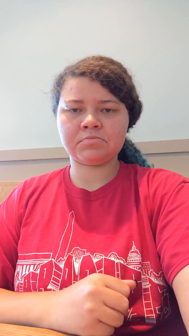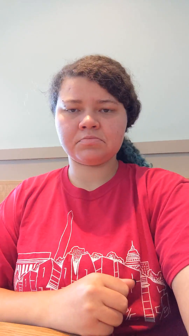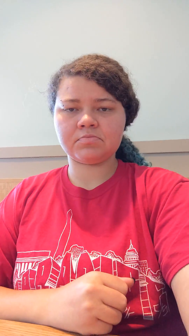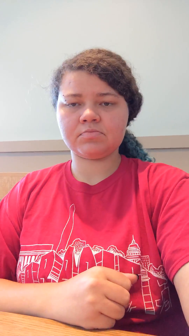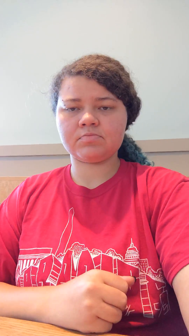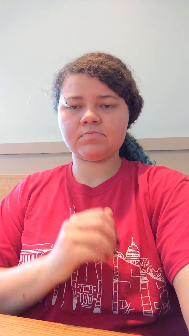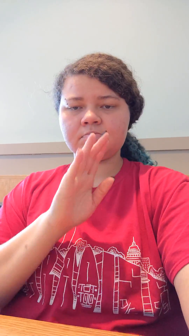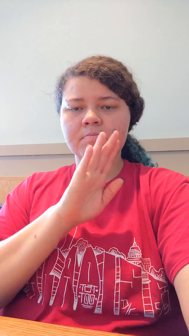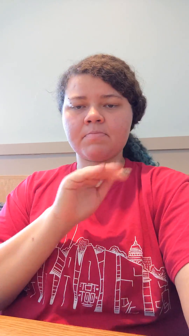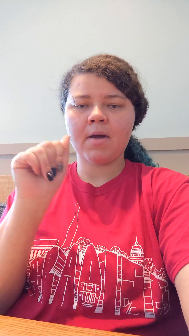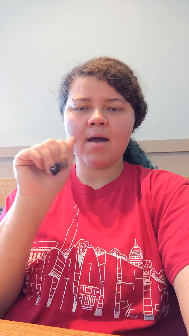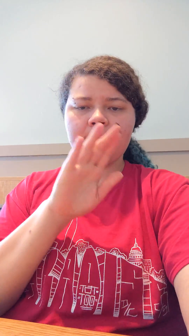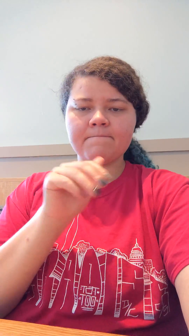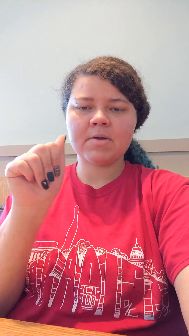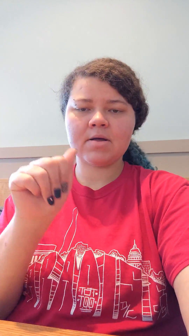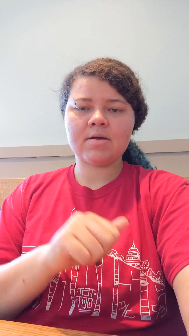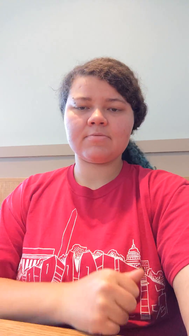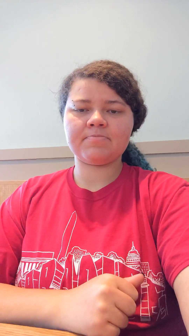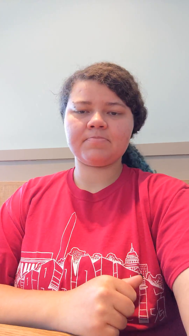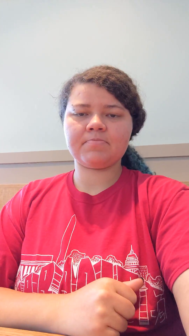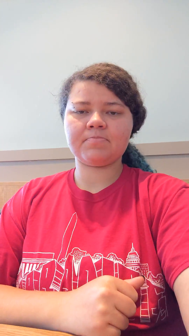baa baa